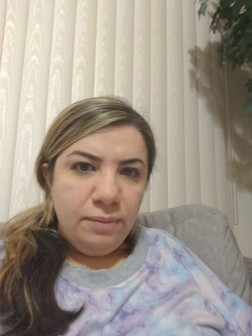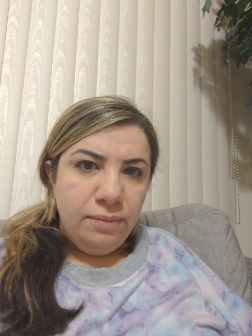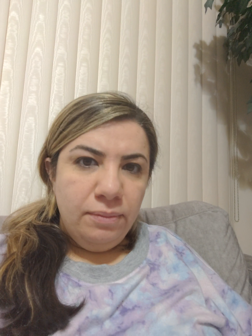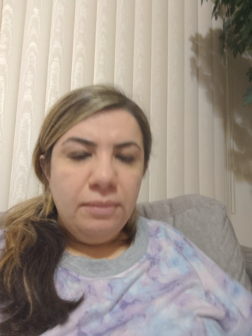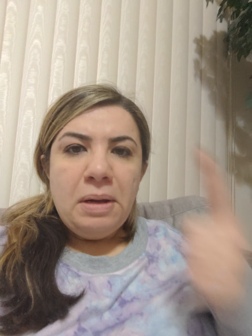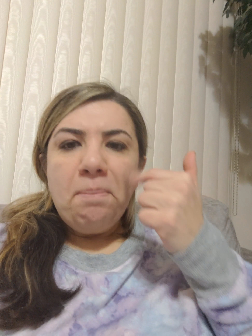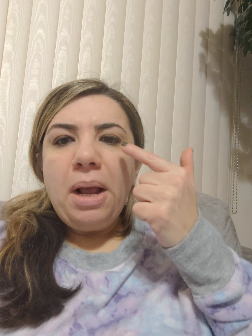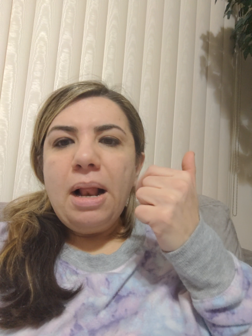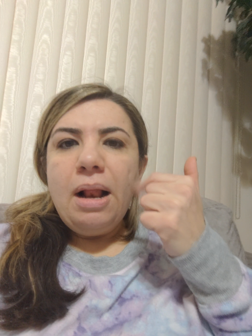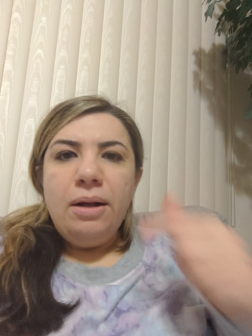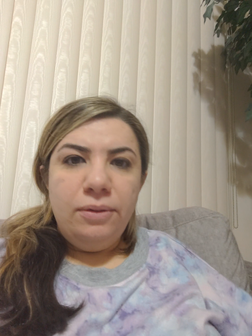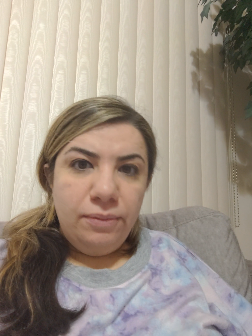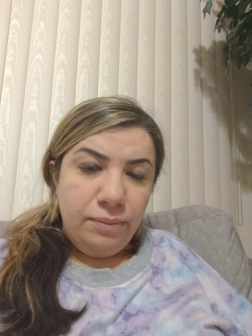cry